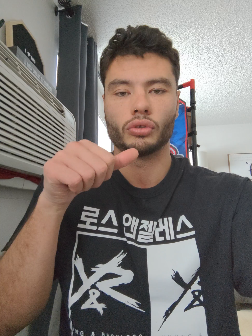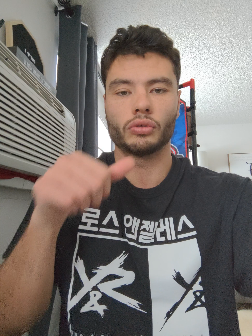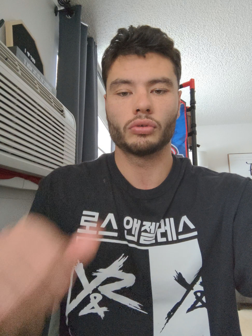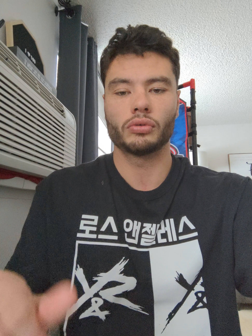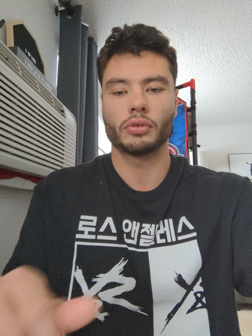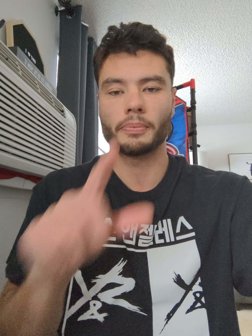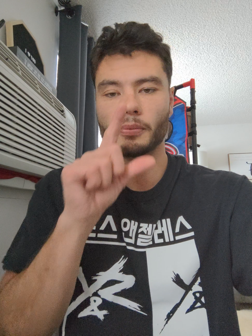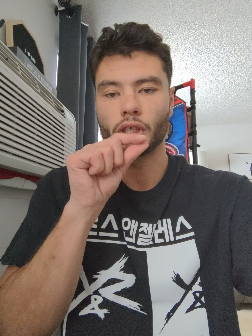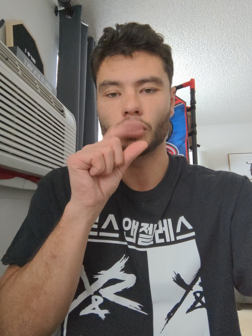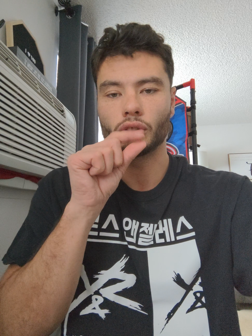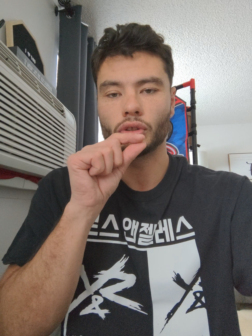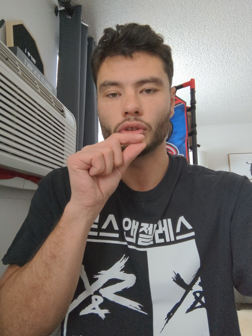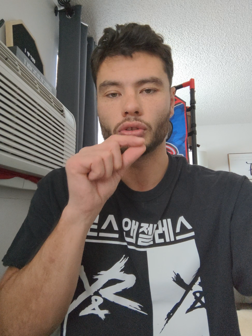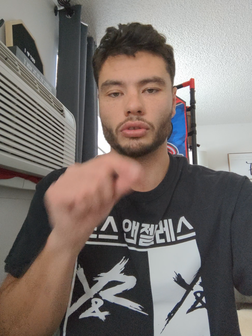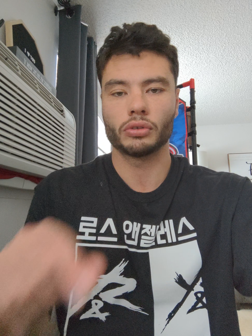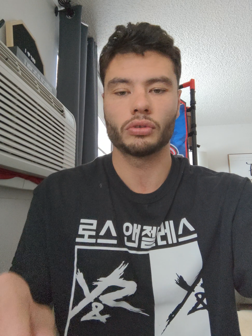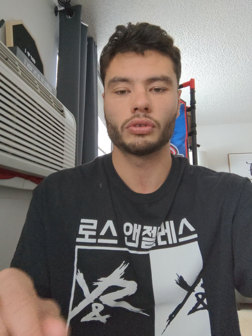bird